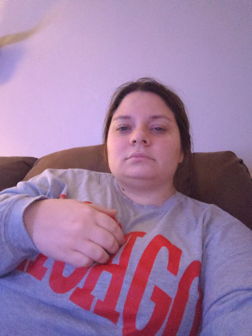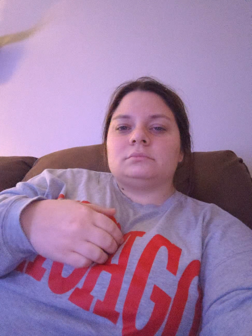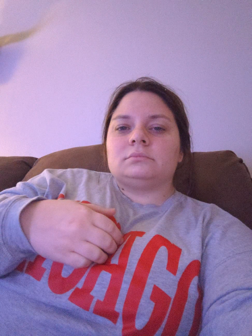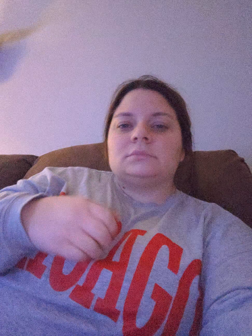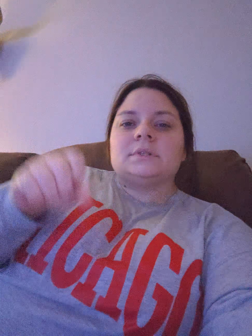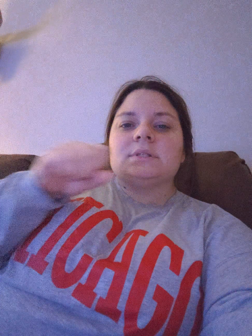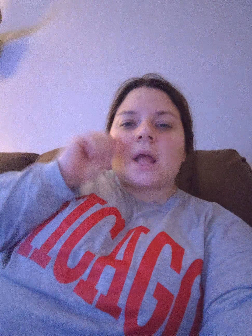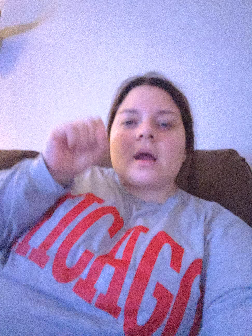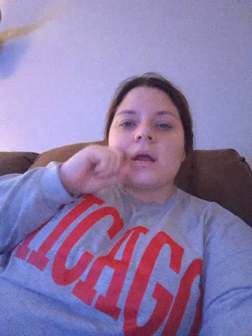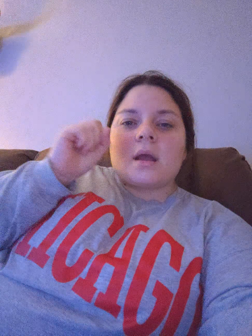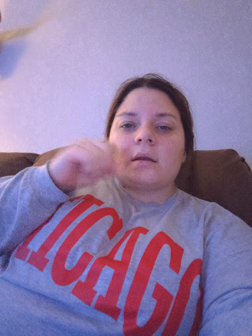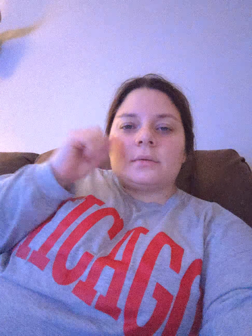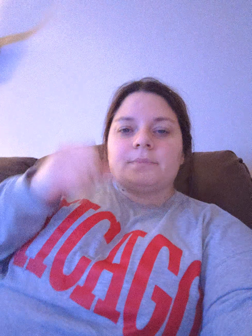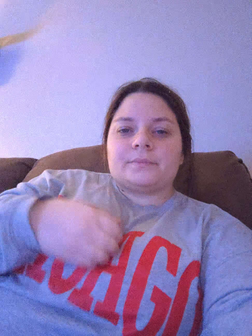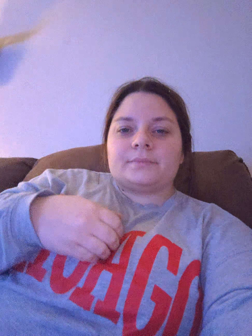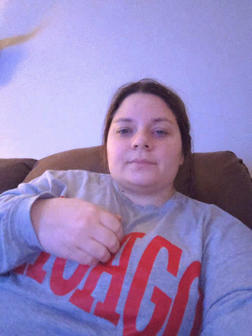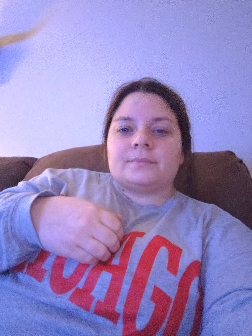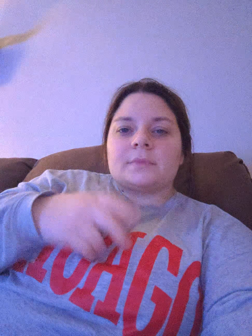snack